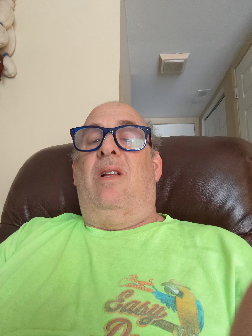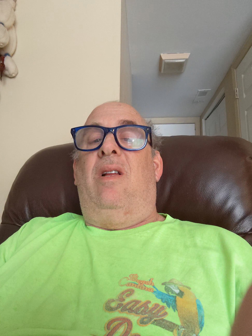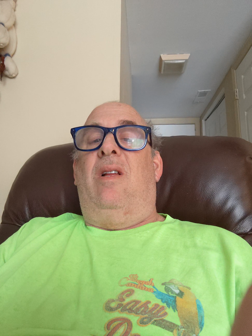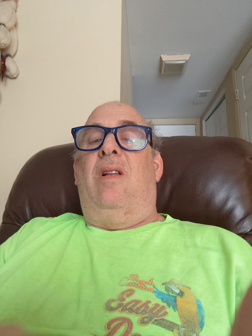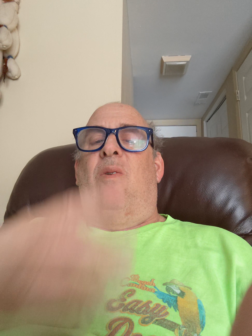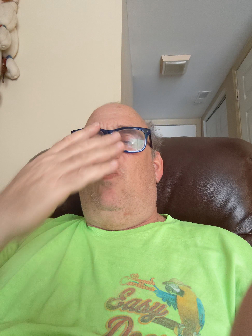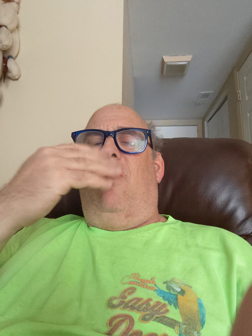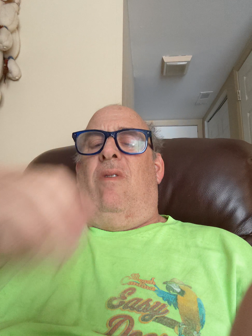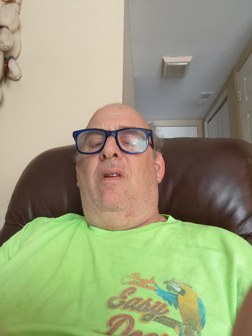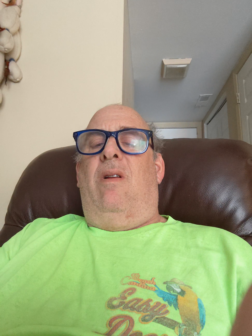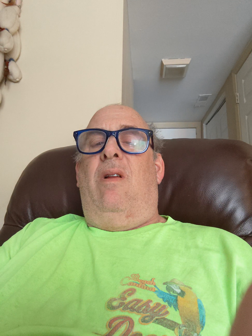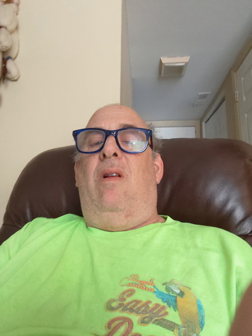wolf